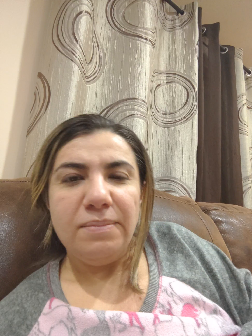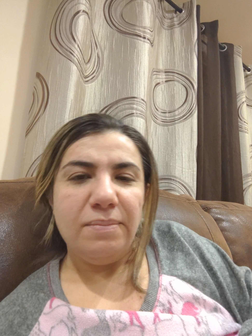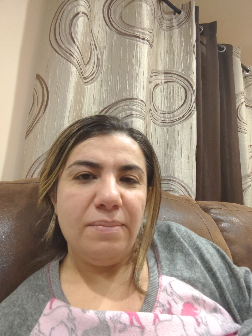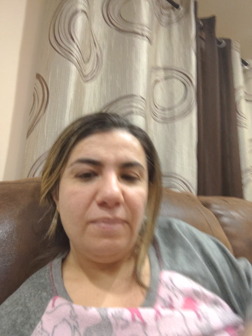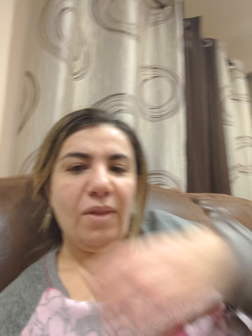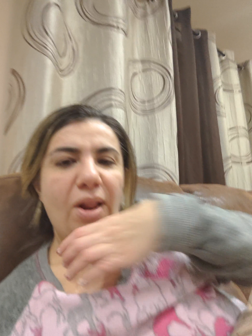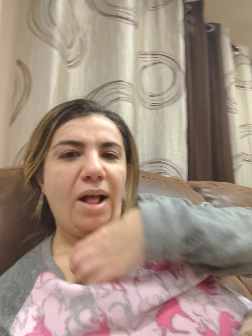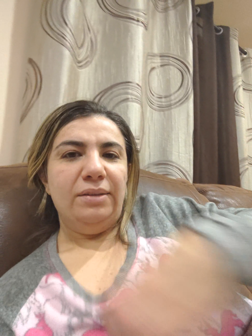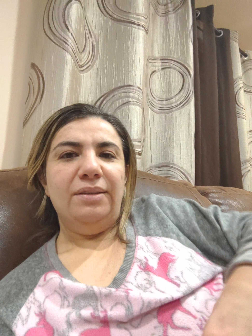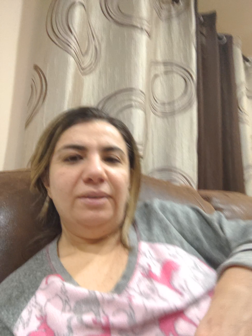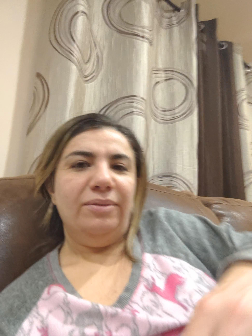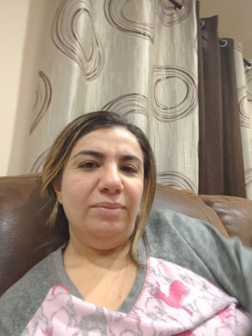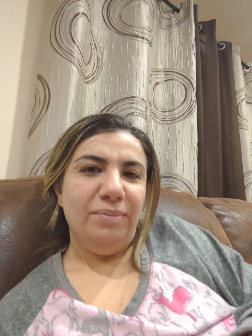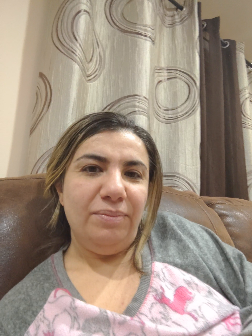hungry